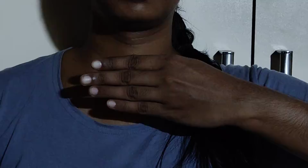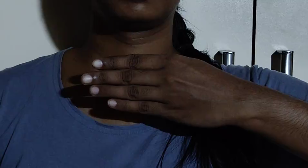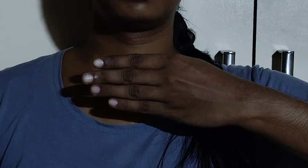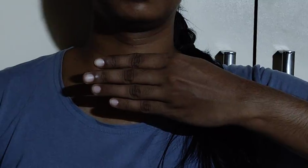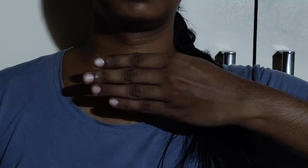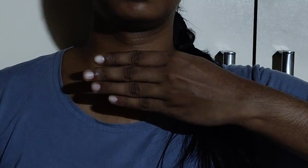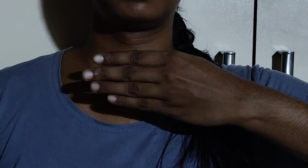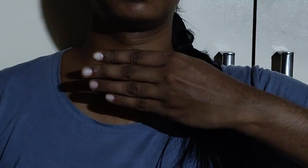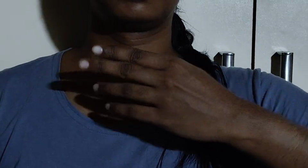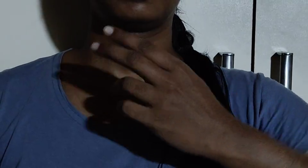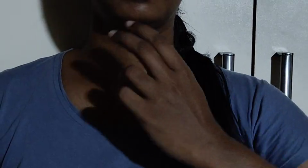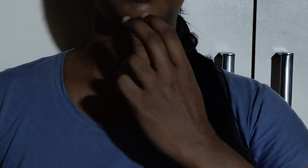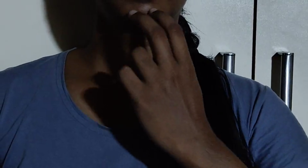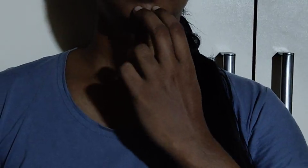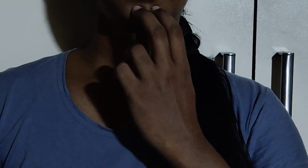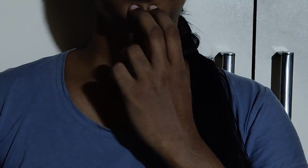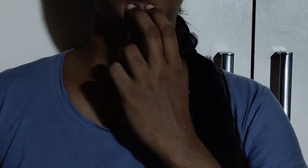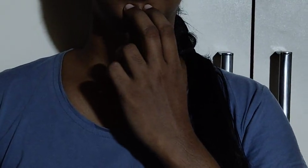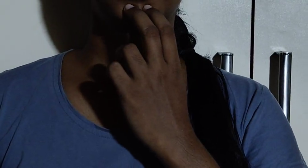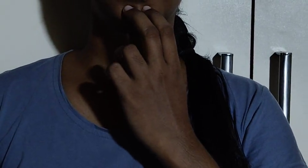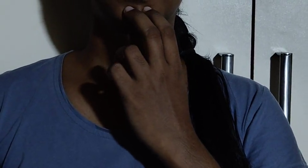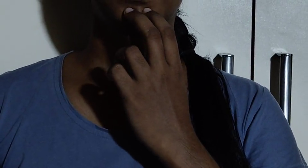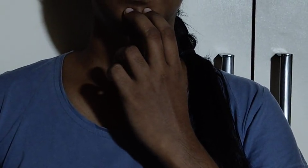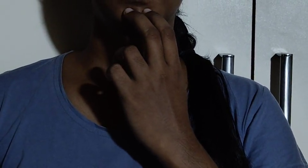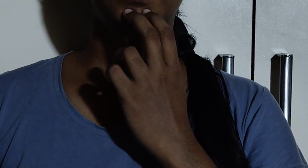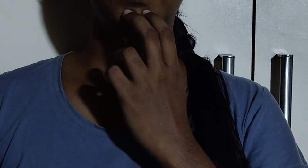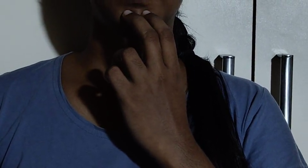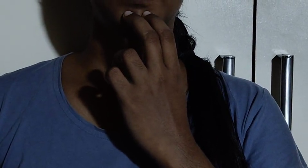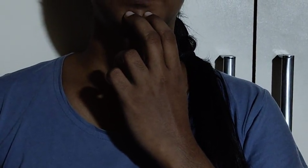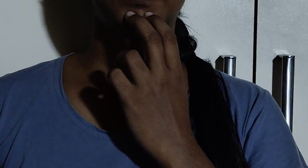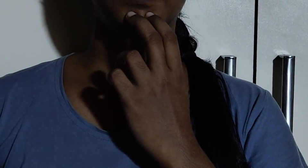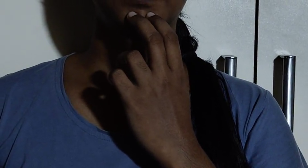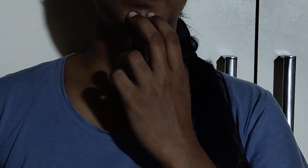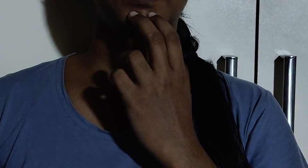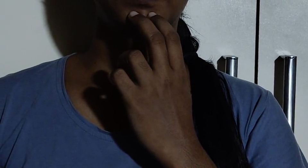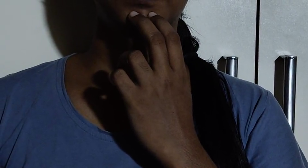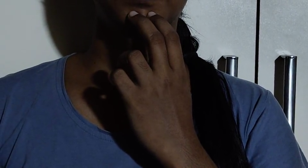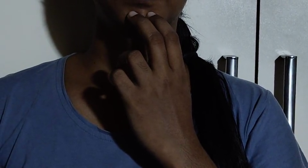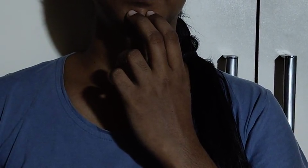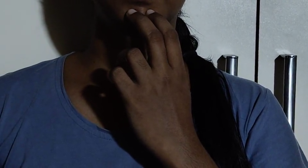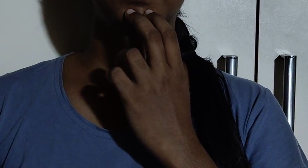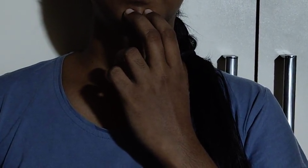അഃ